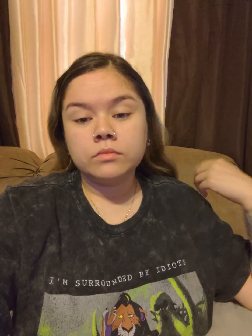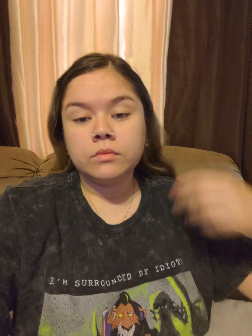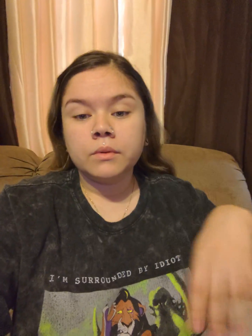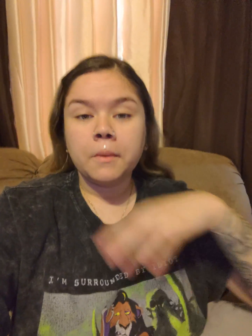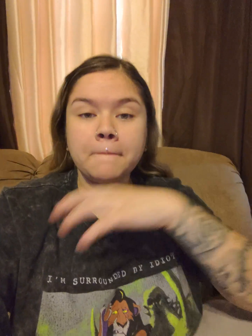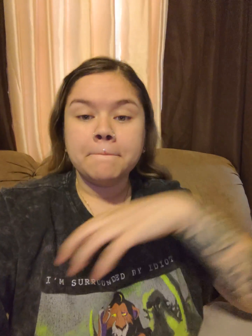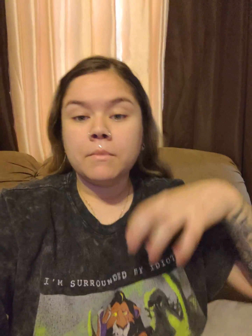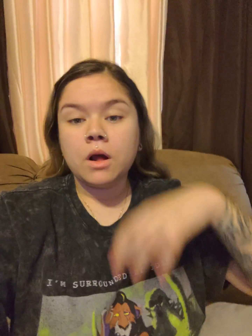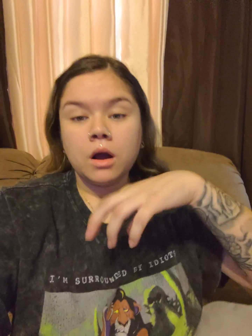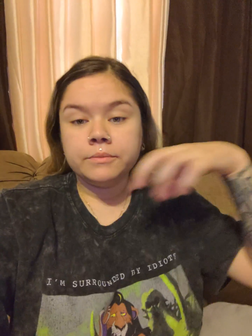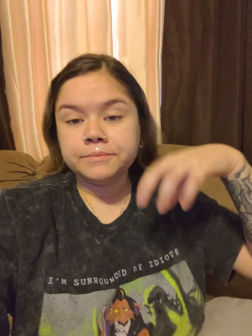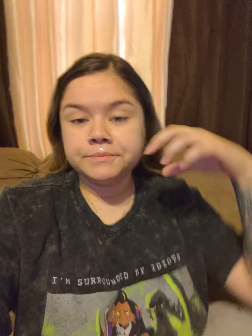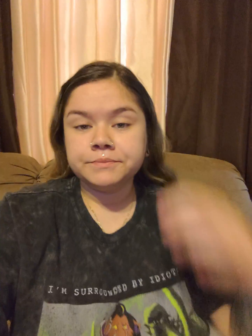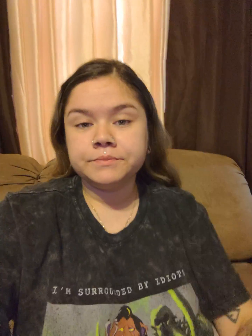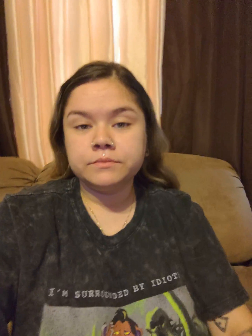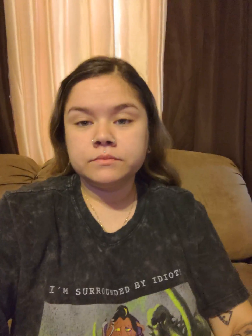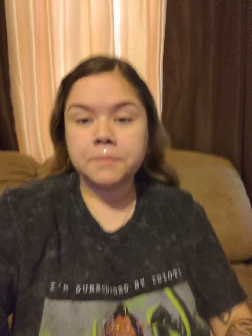block